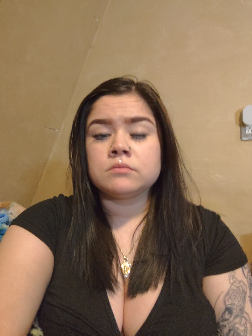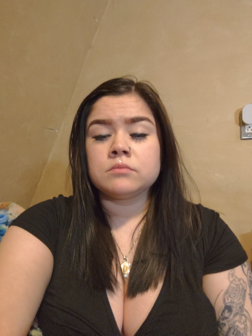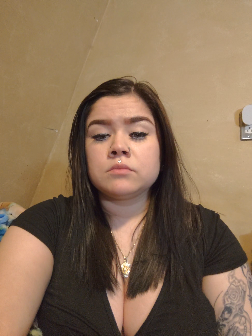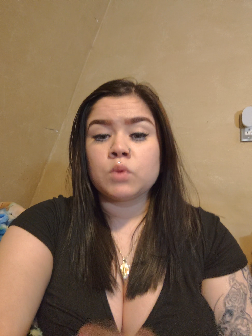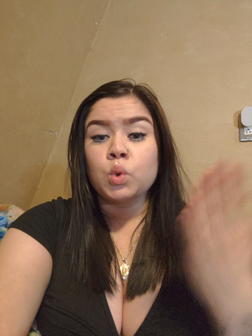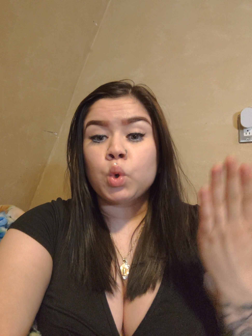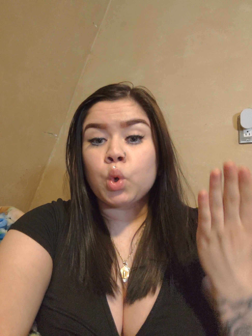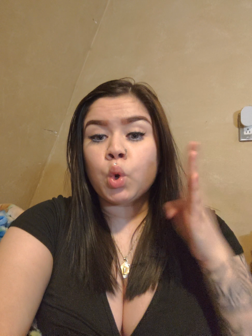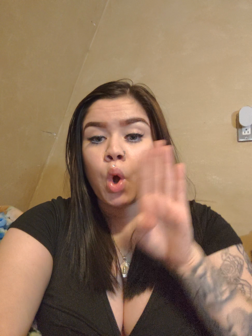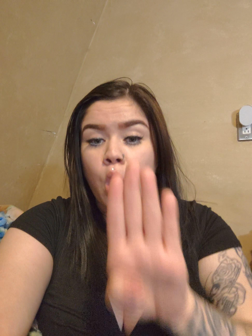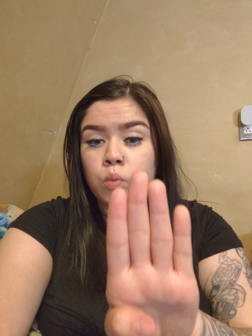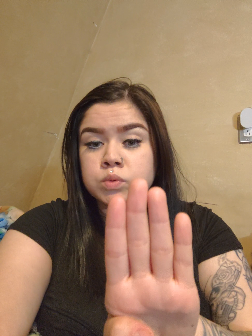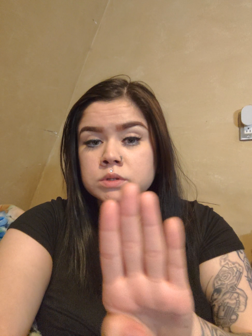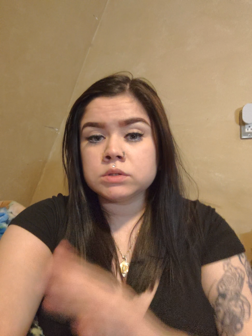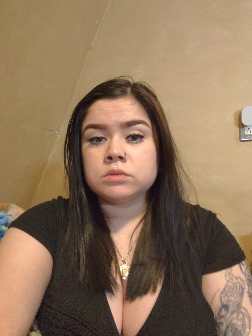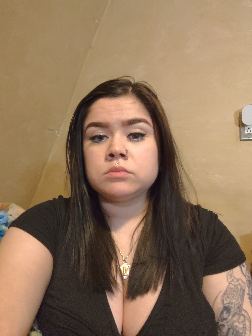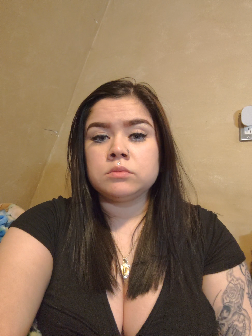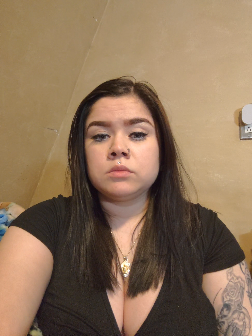close